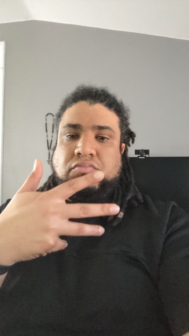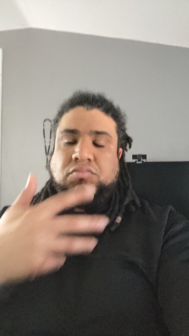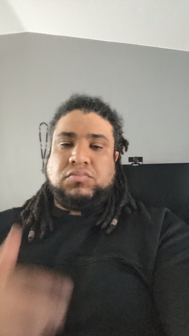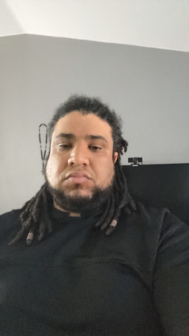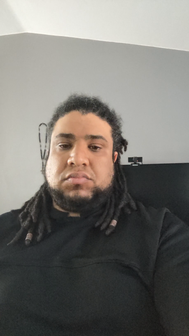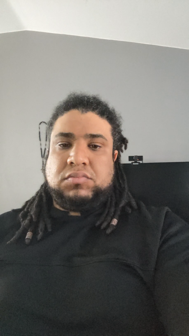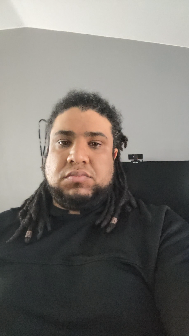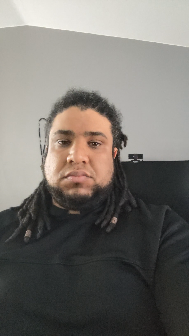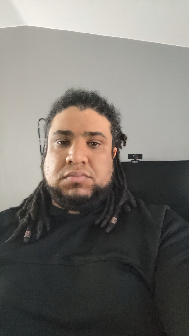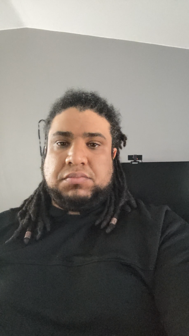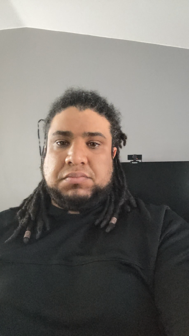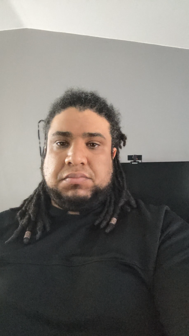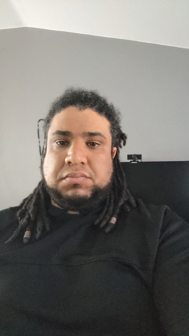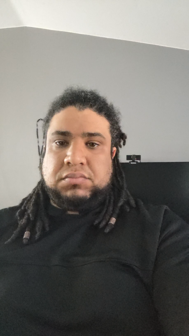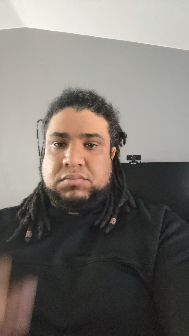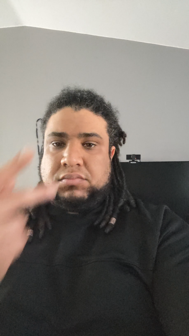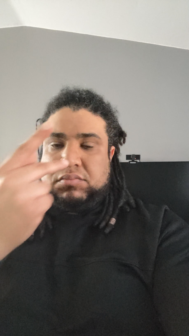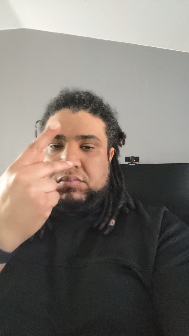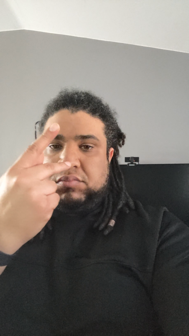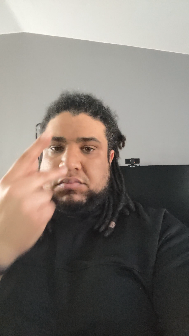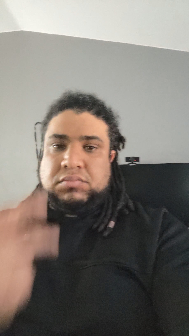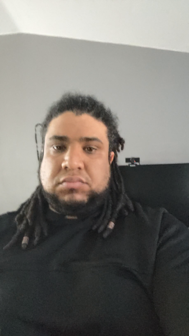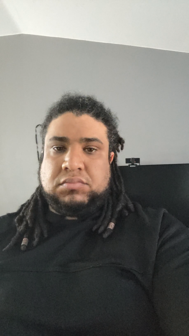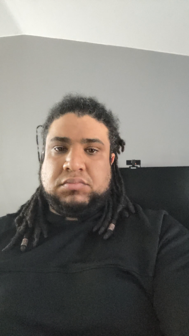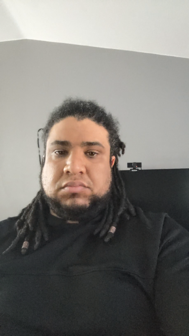penis